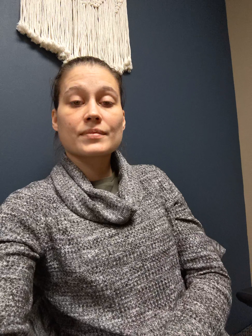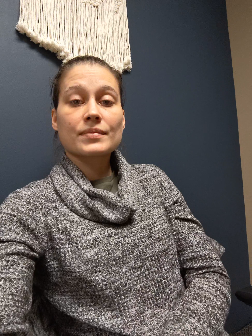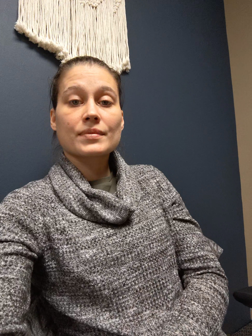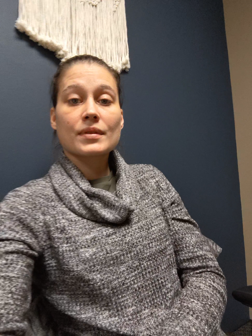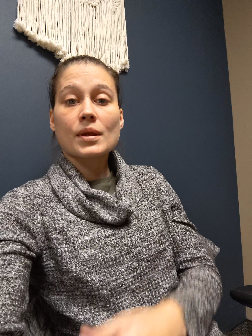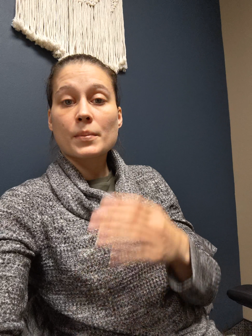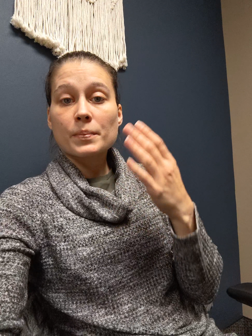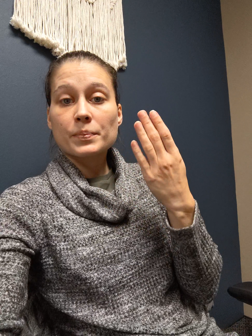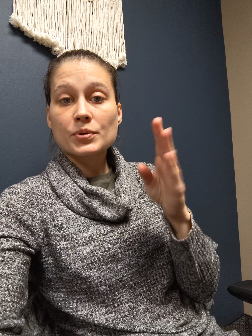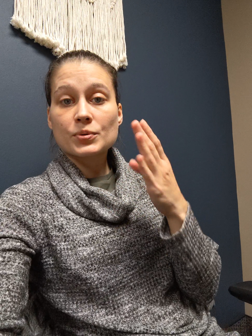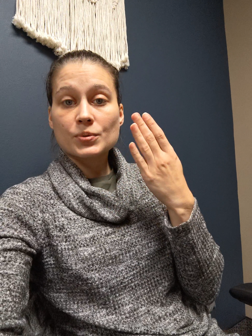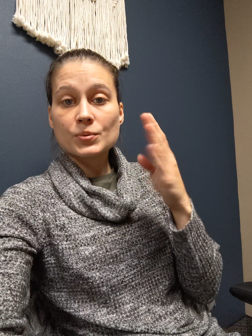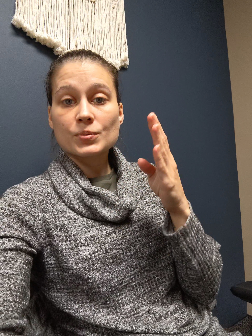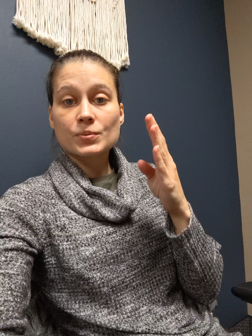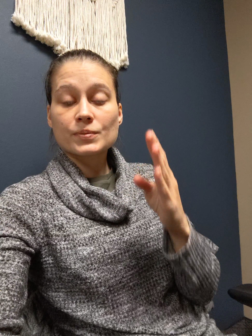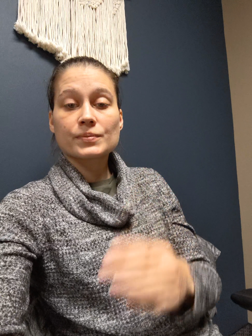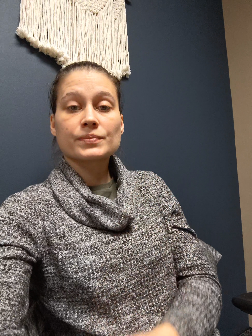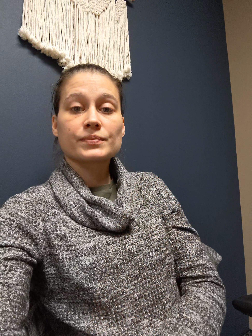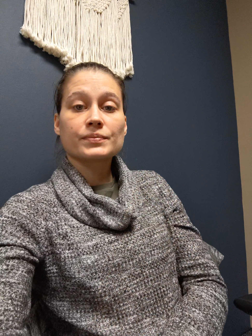blue